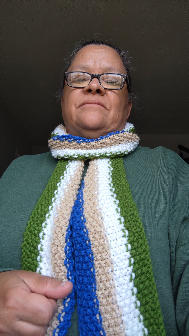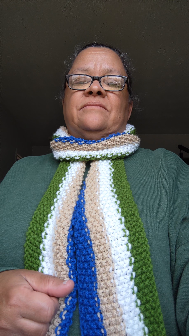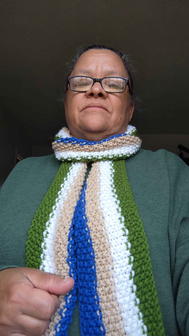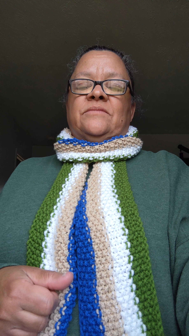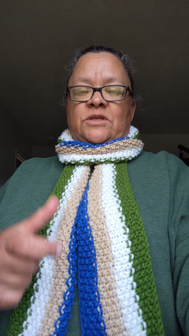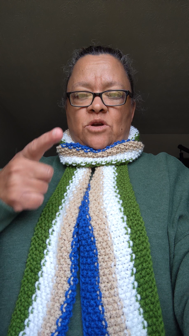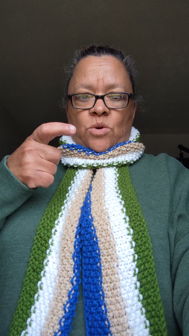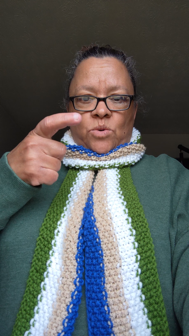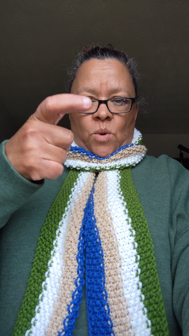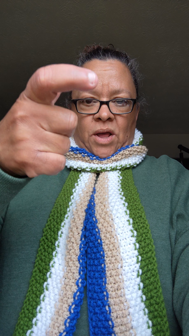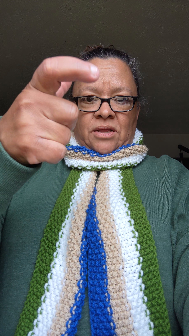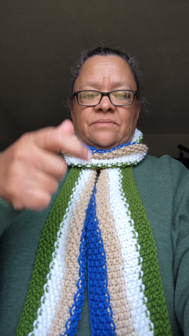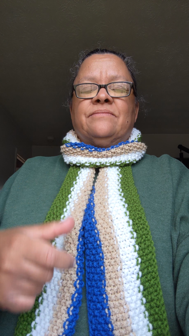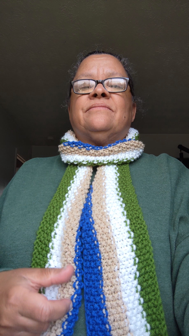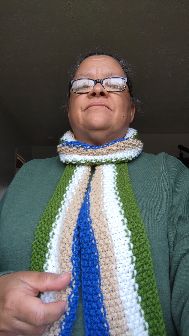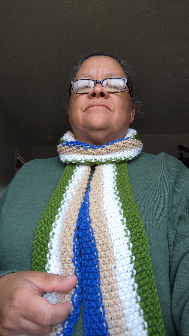run